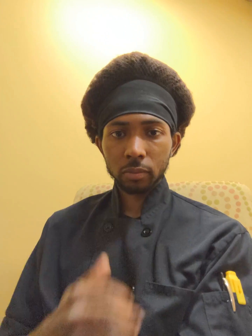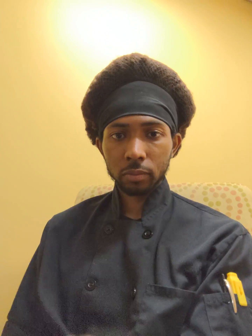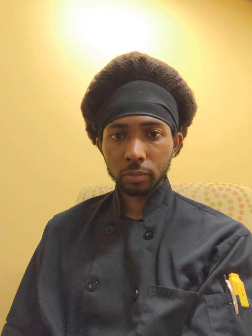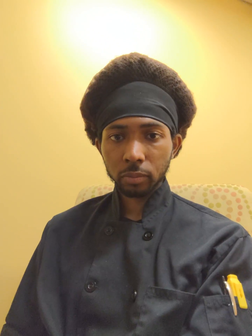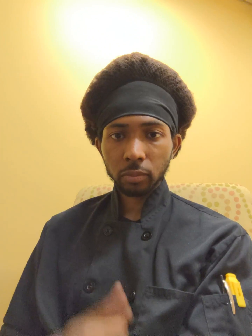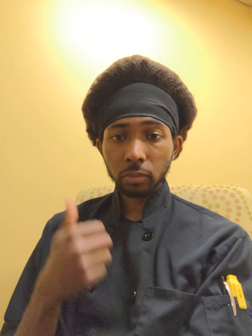game